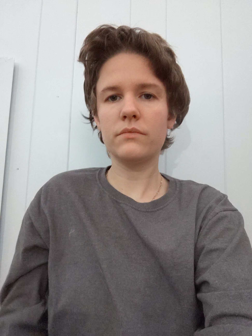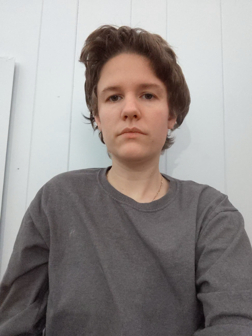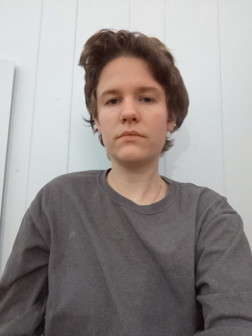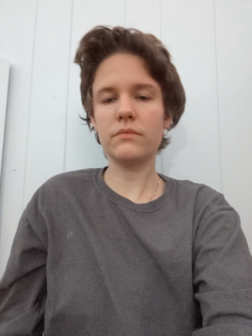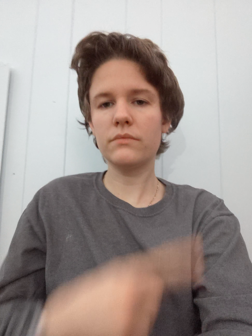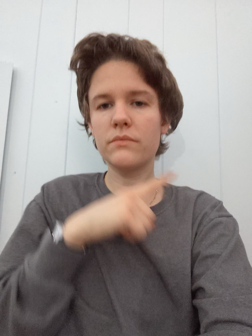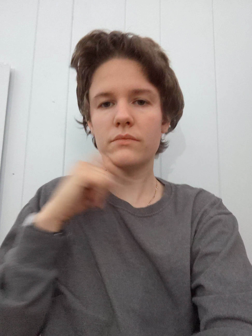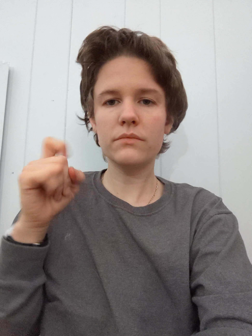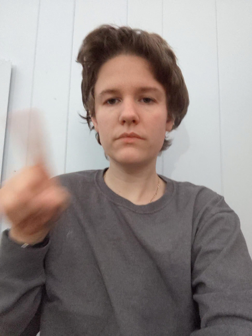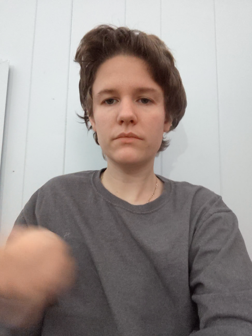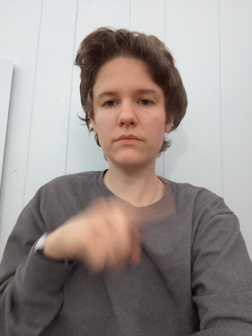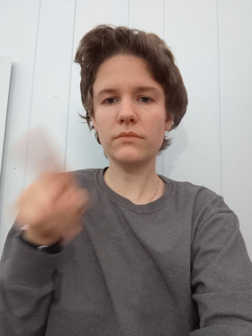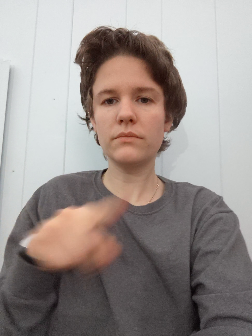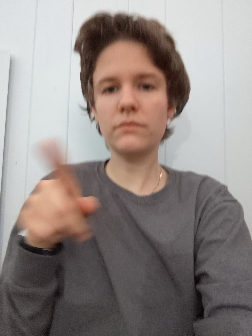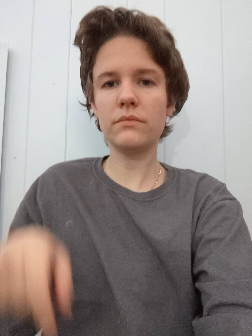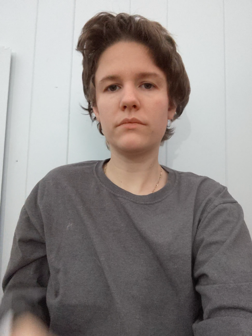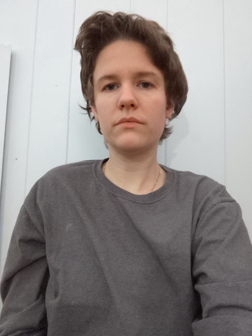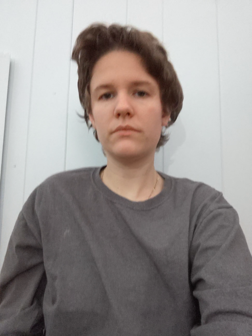dryer